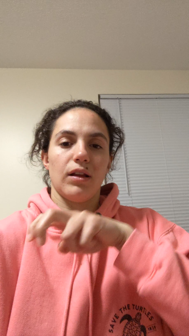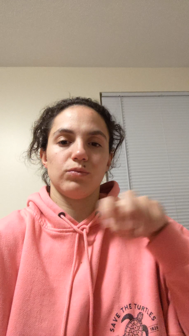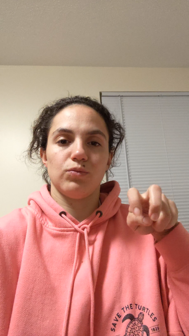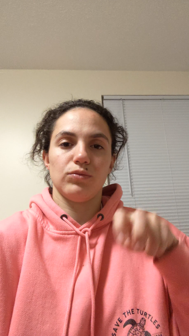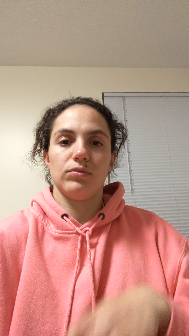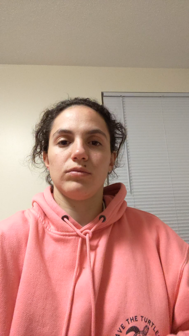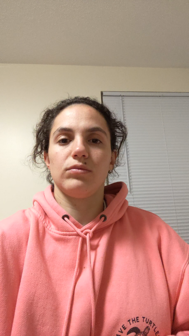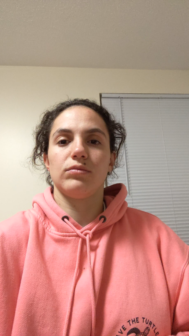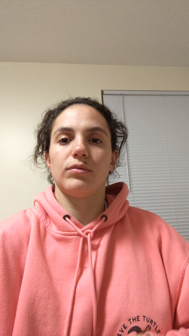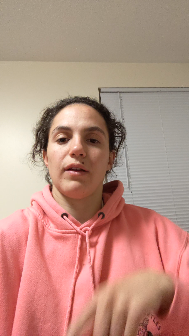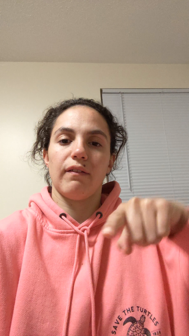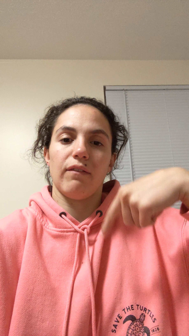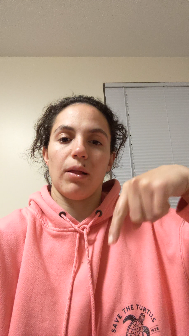flip-flop